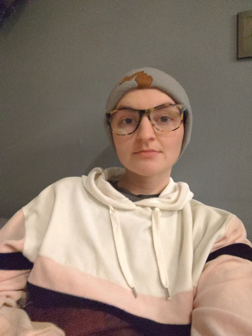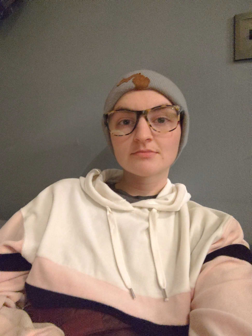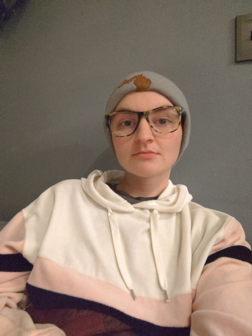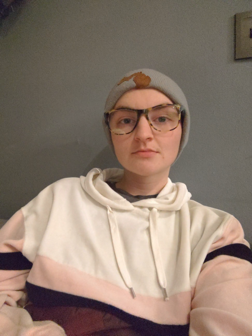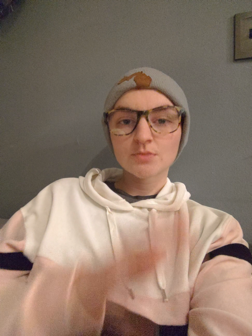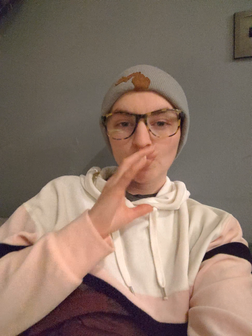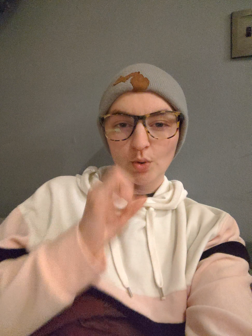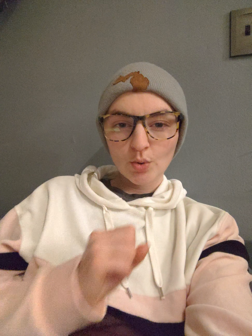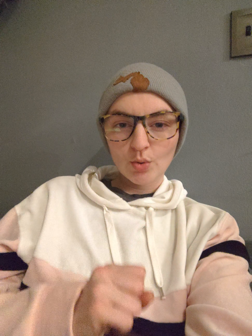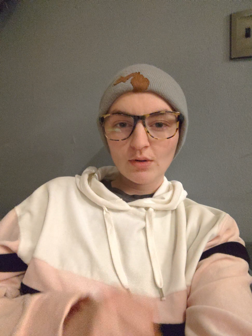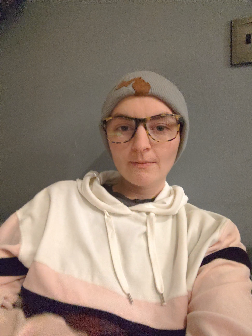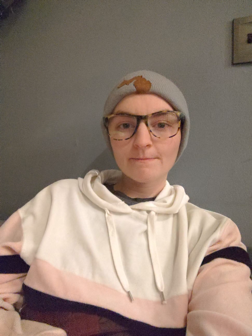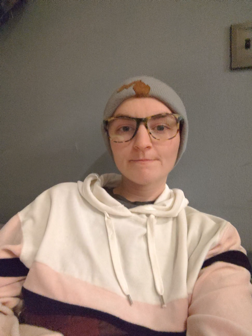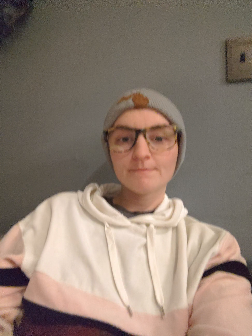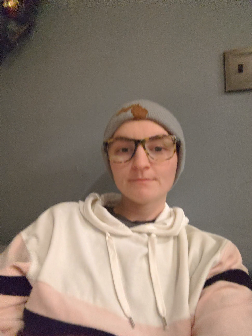old